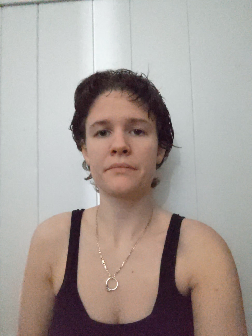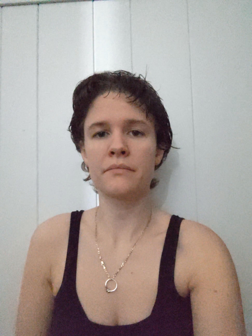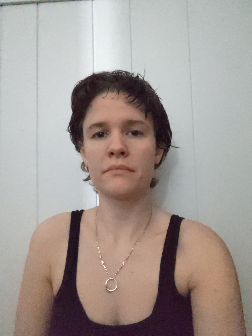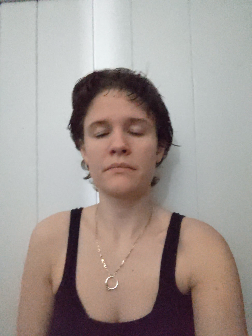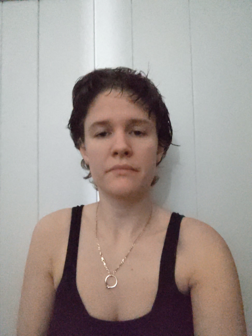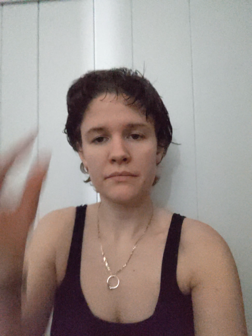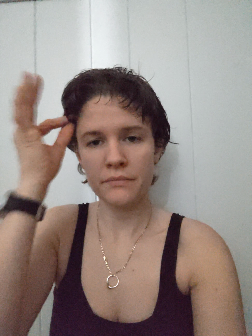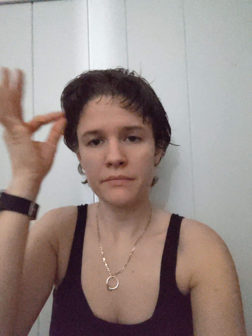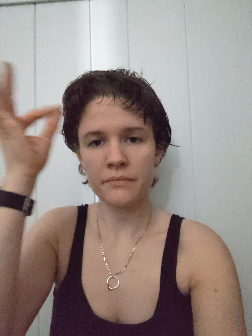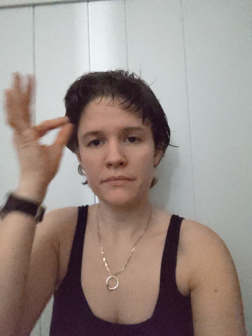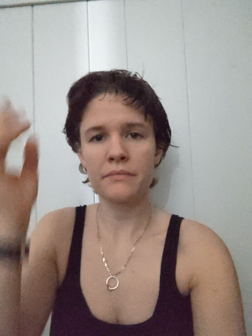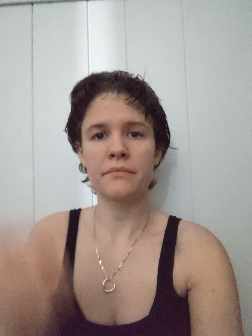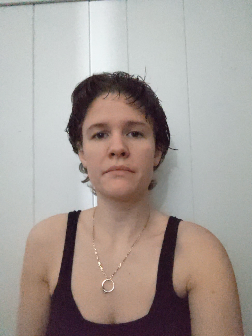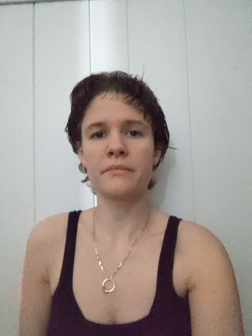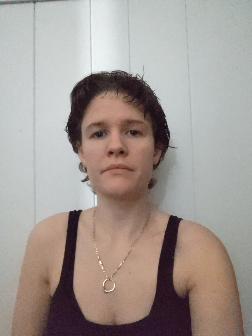hair